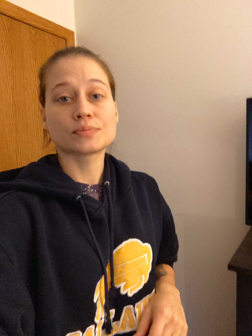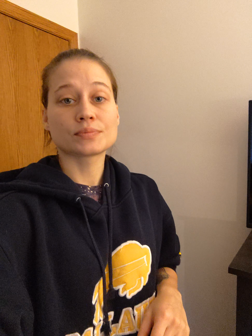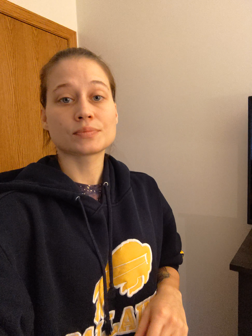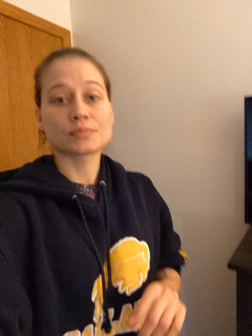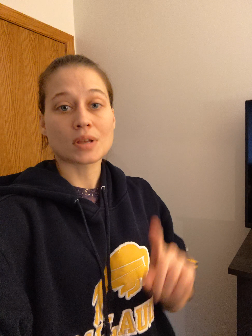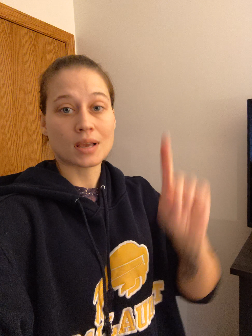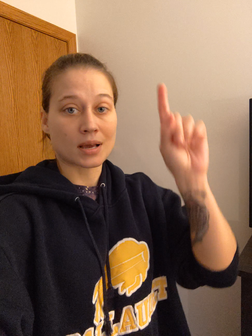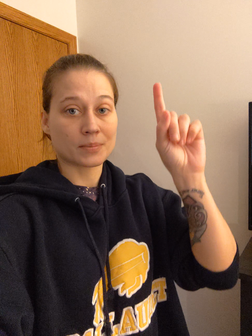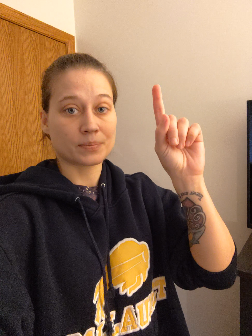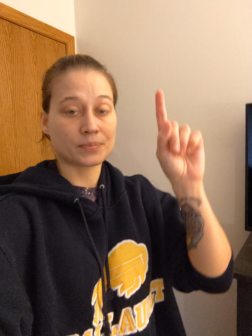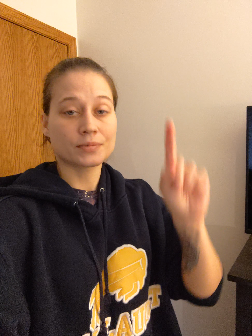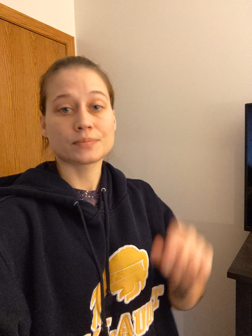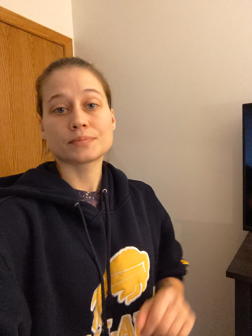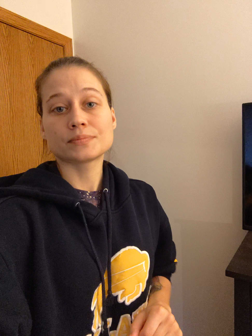up